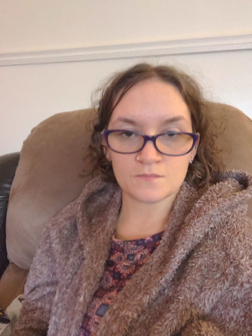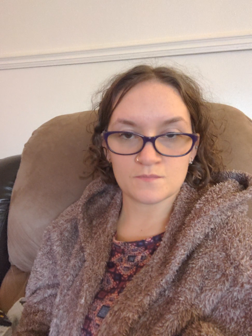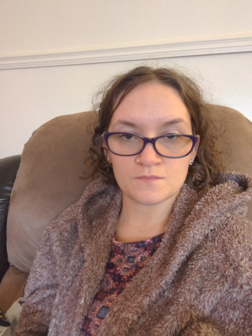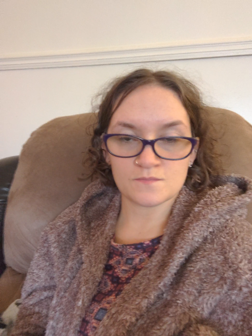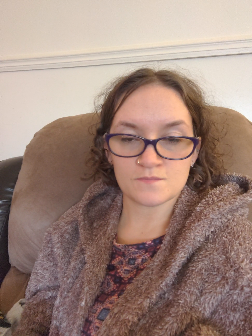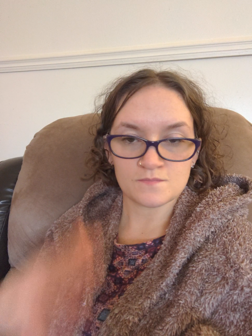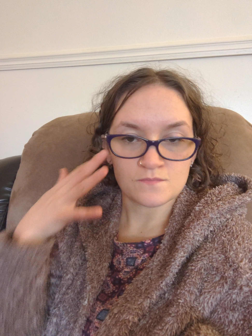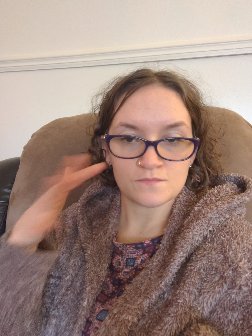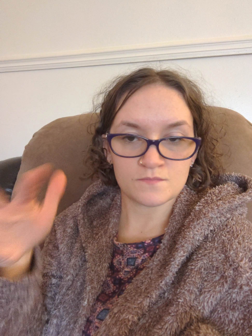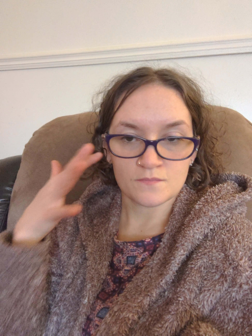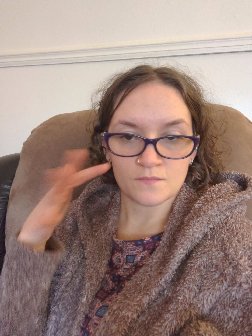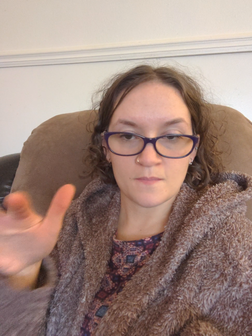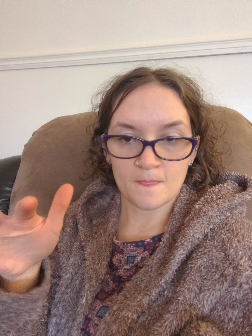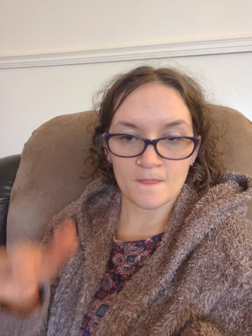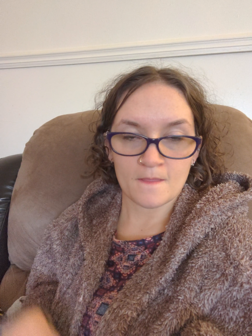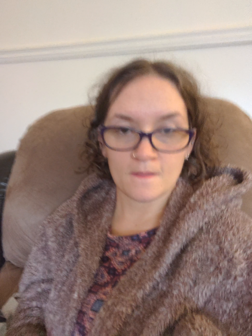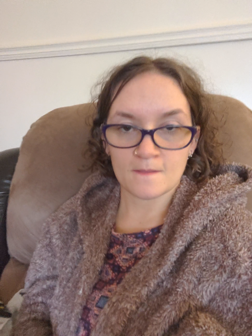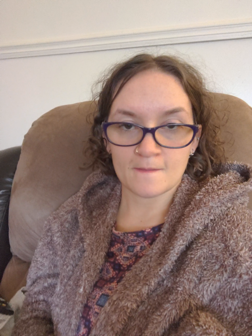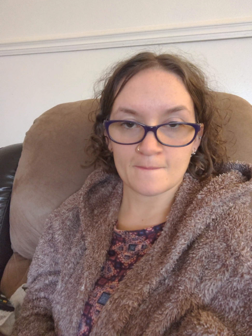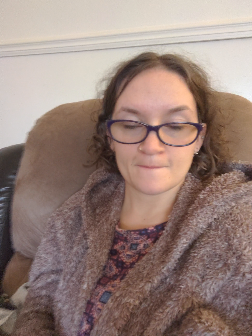noisy